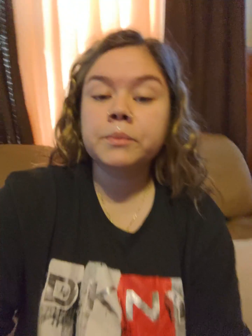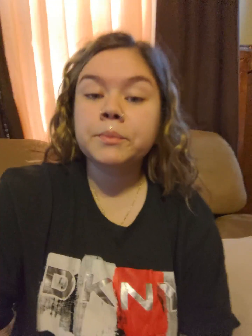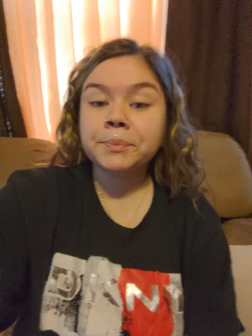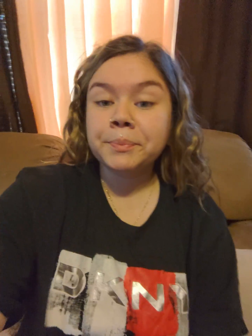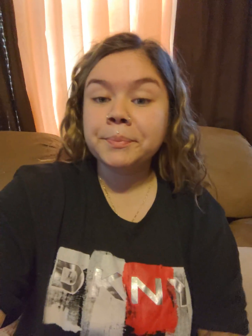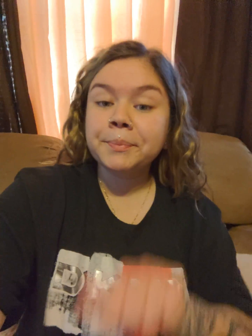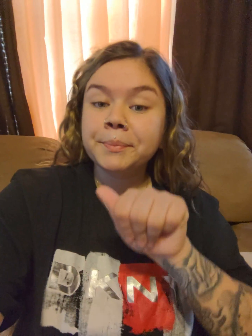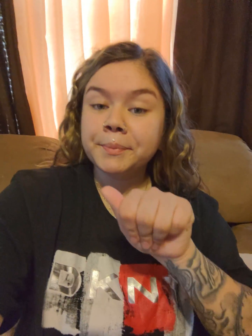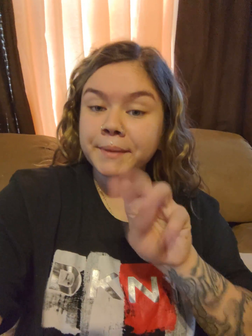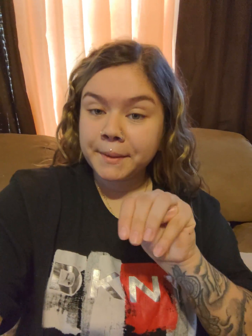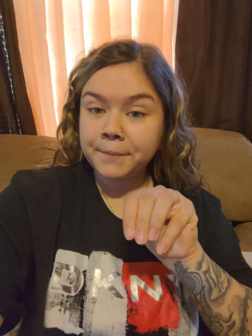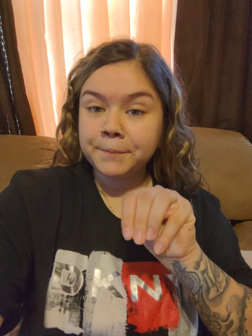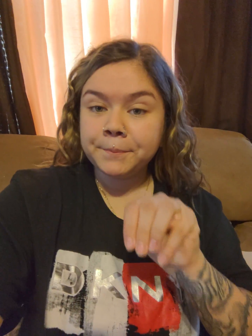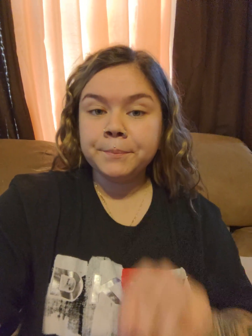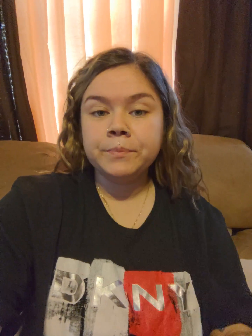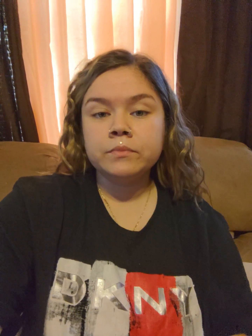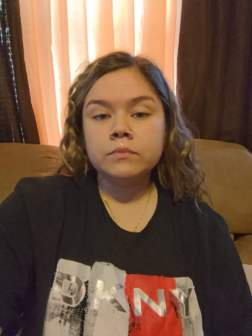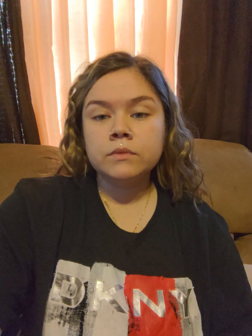am